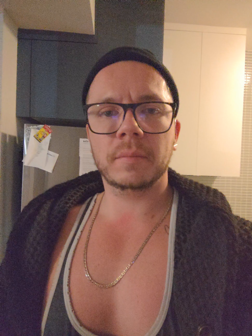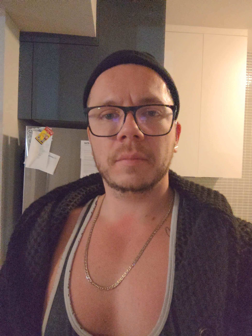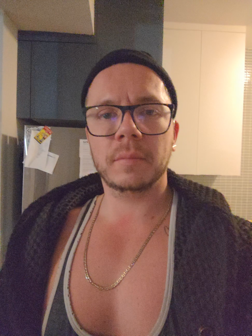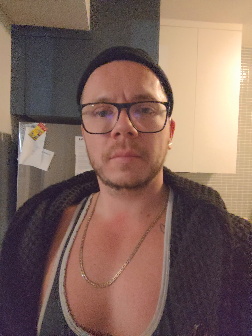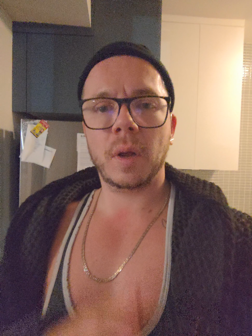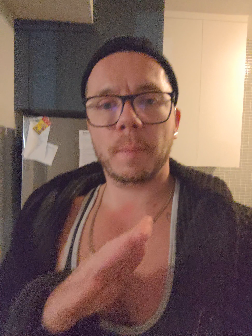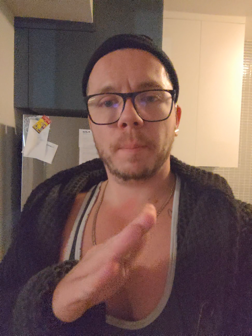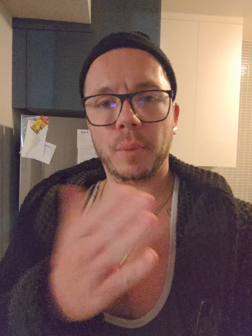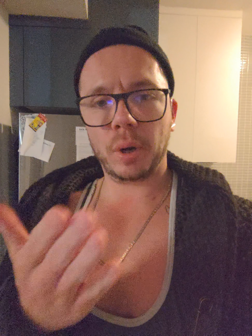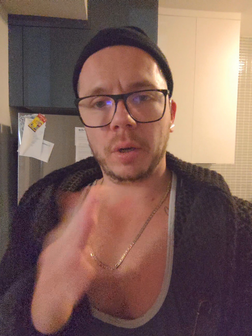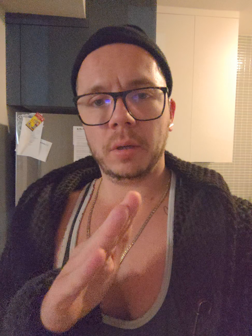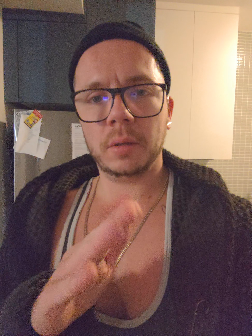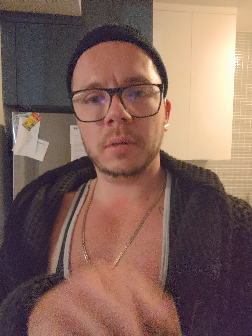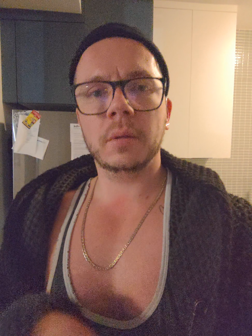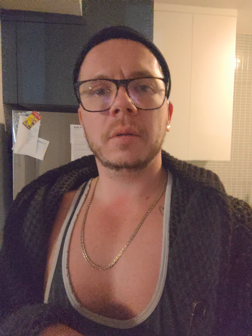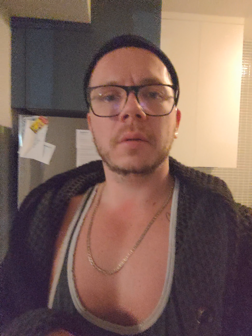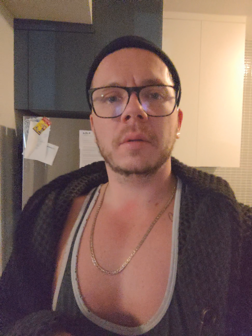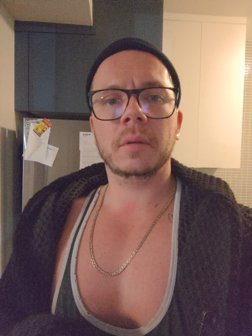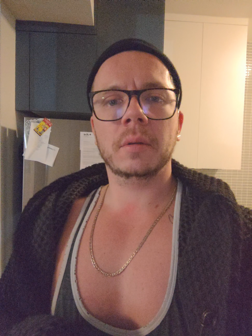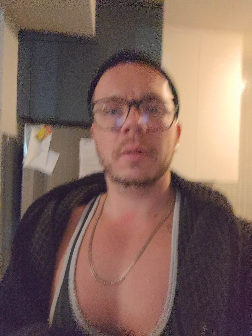book